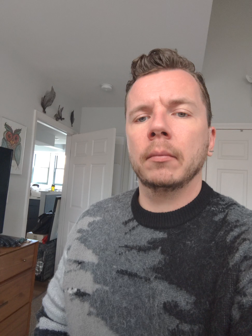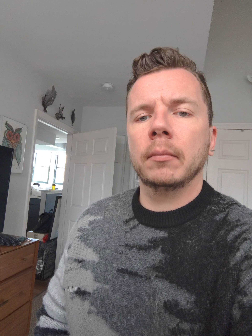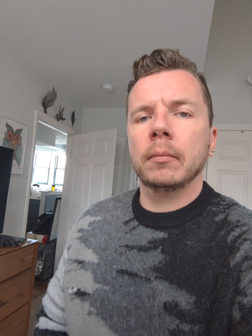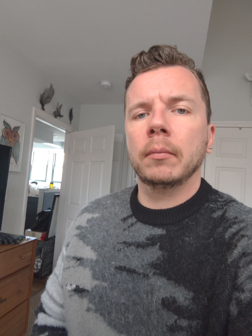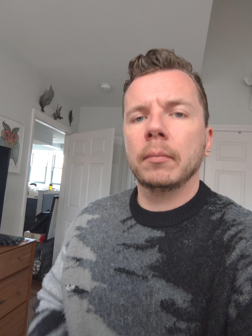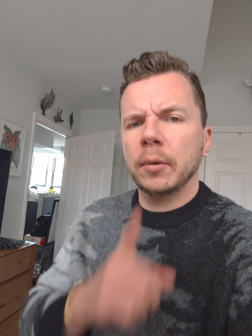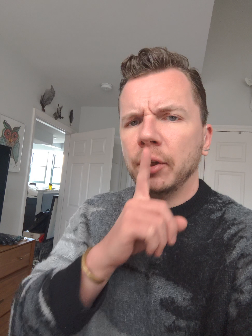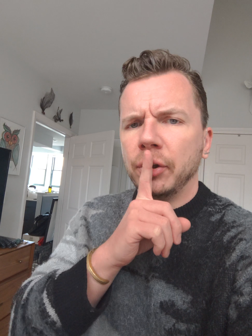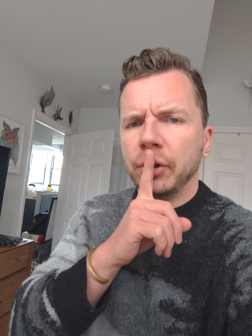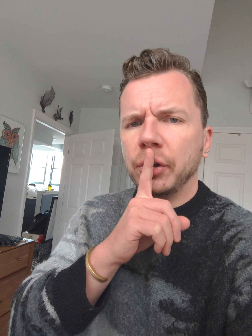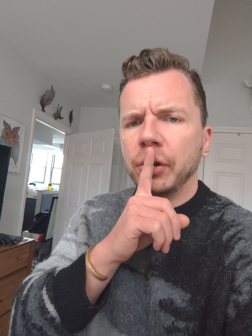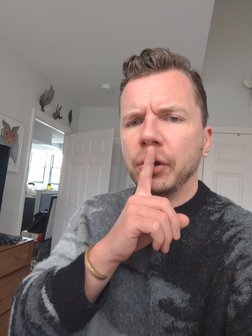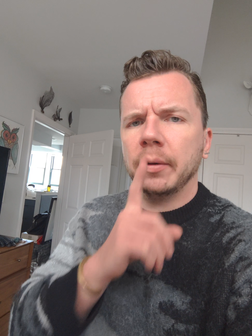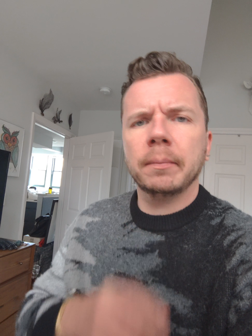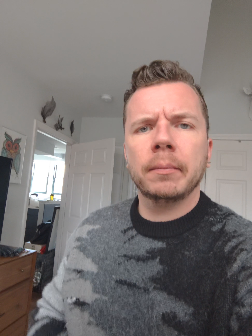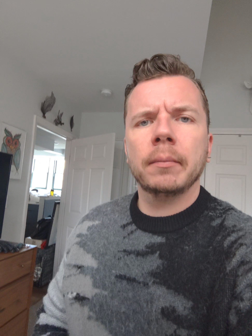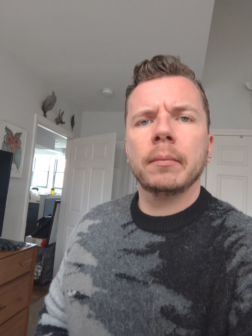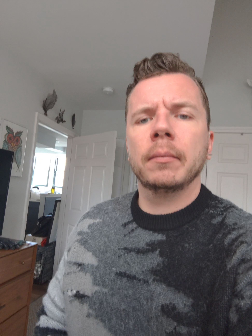shhh